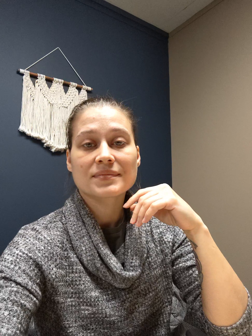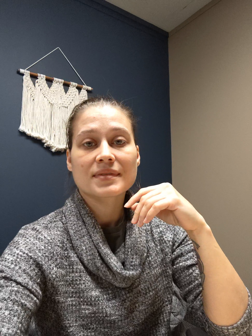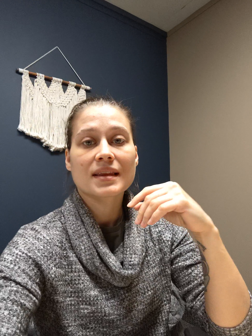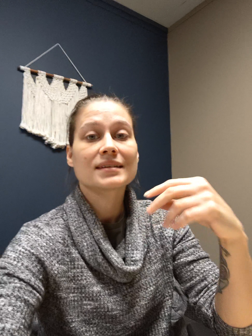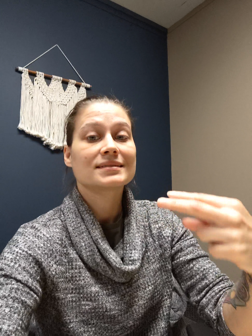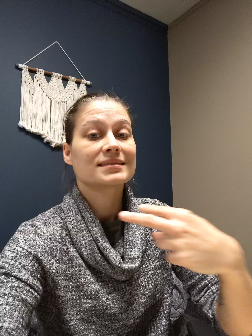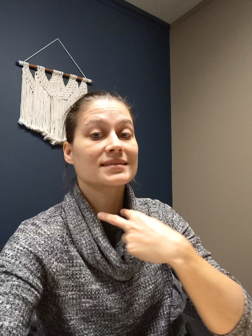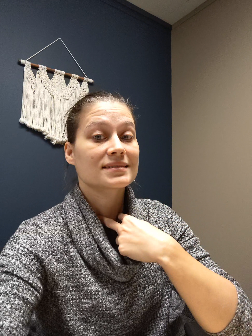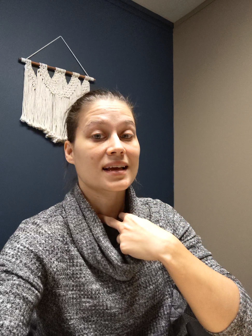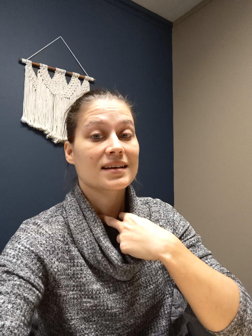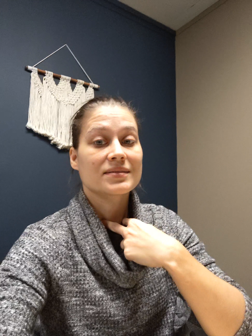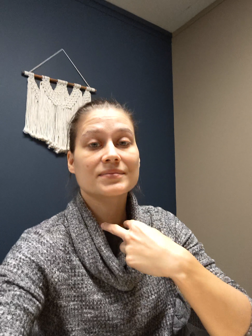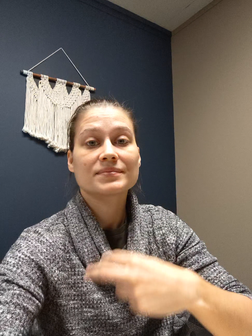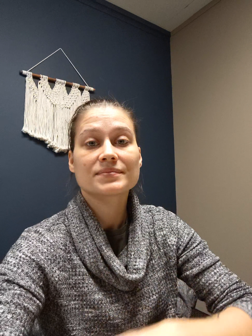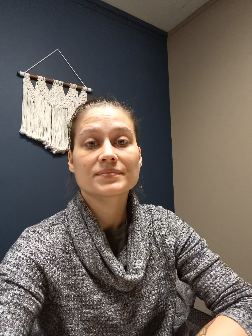stuck